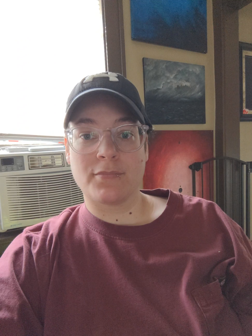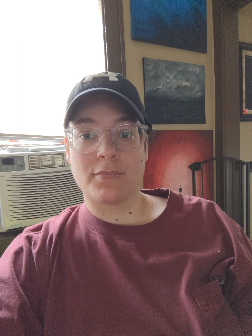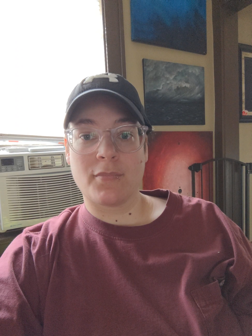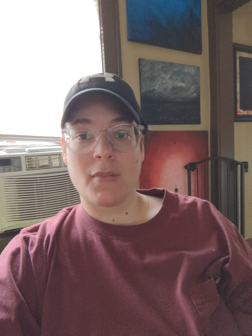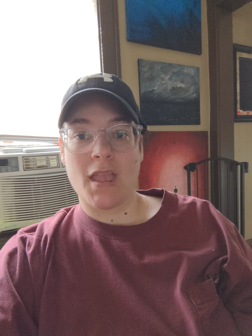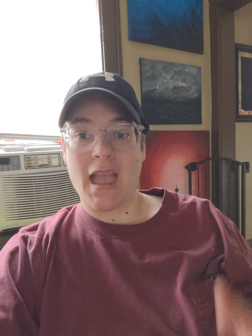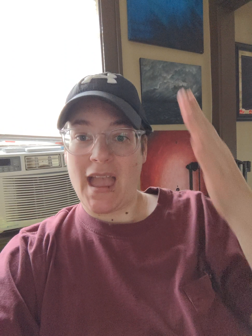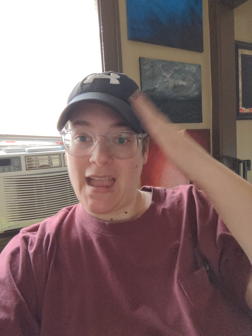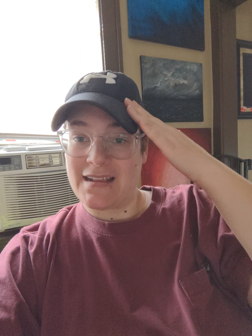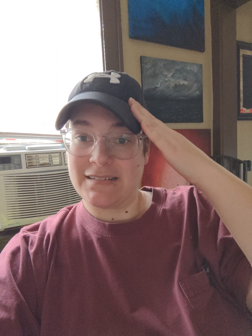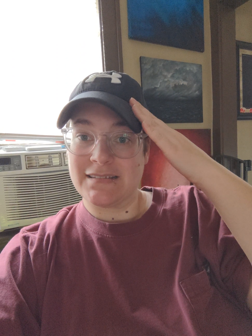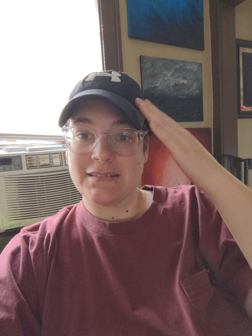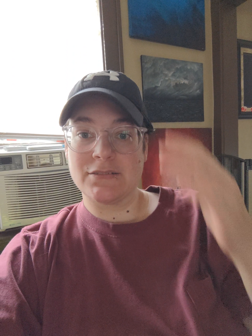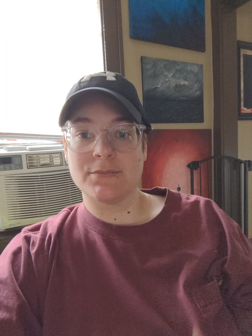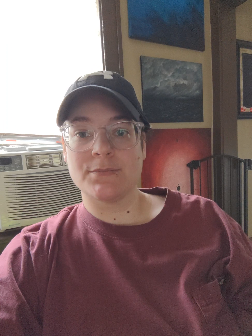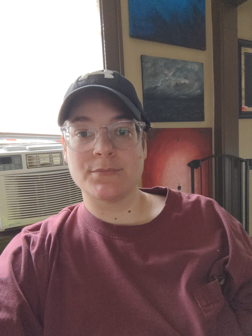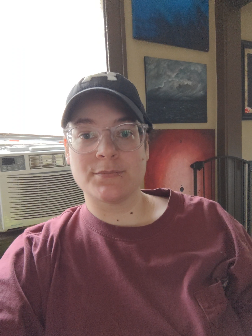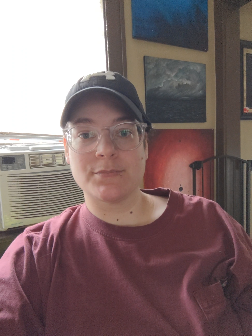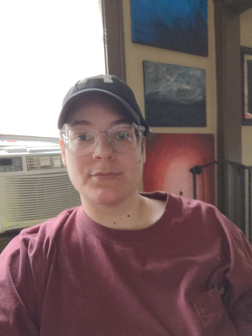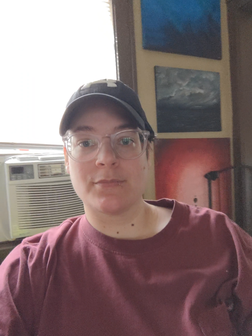hat